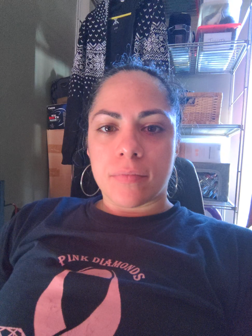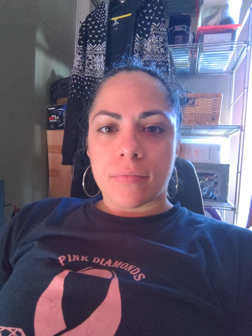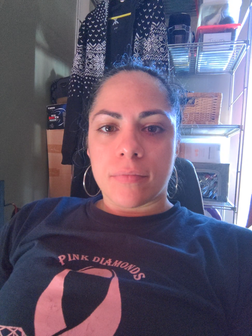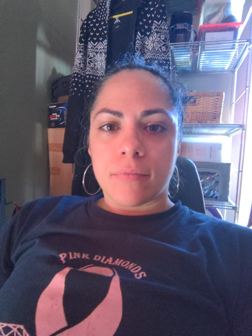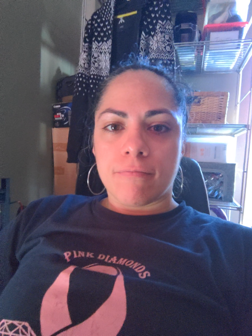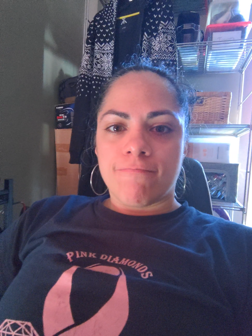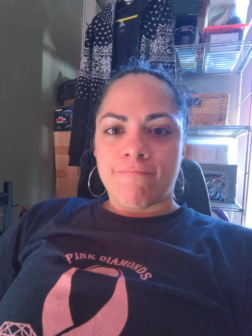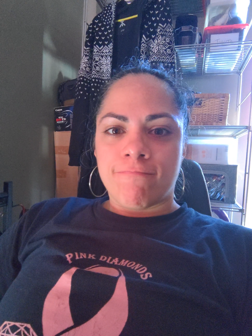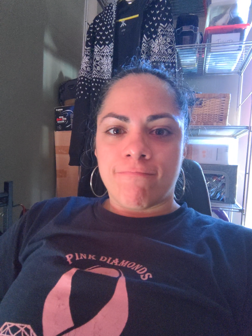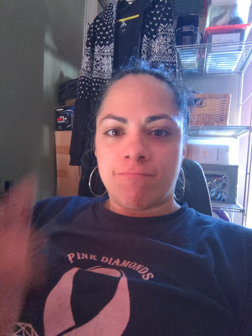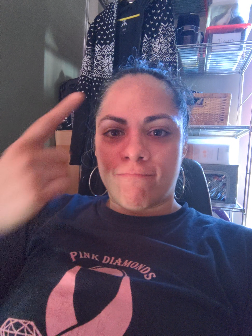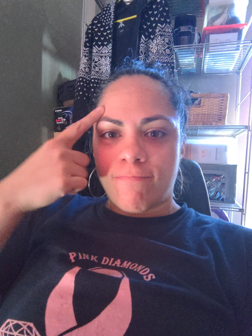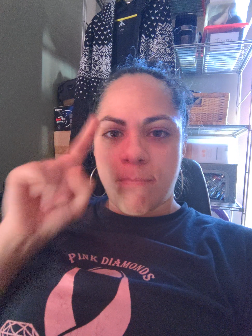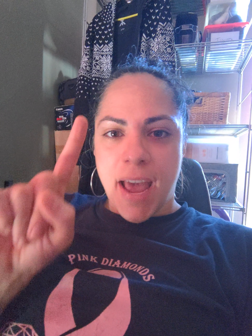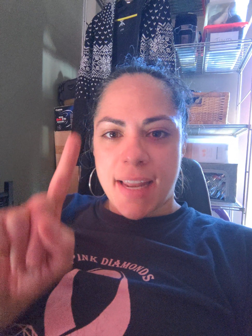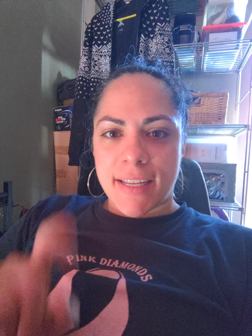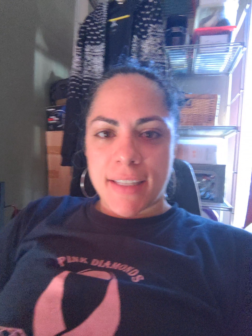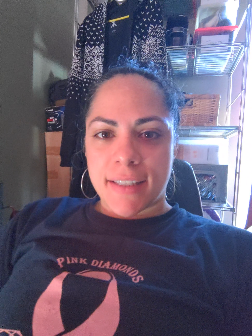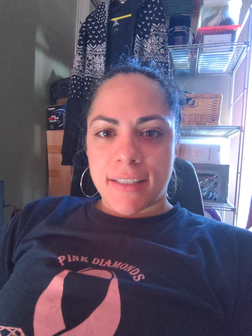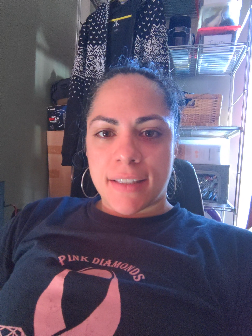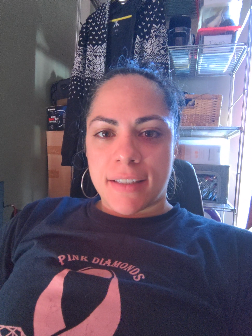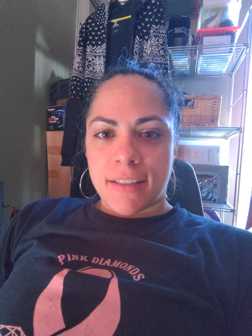penny